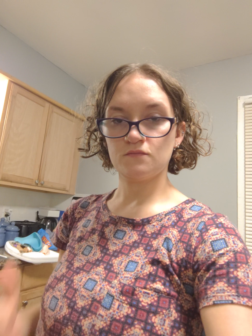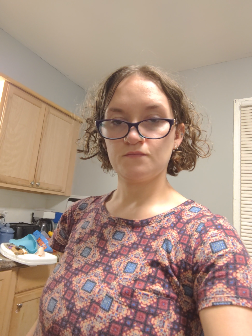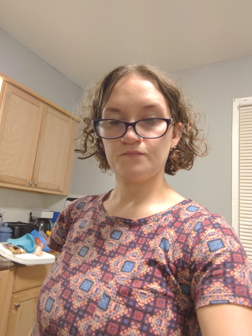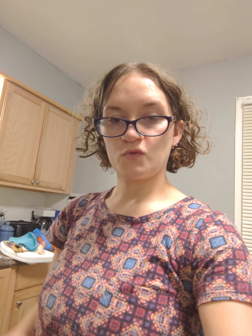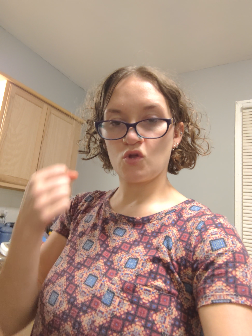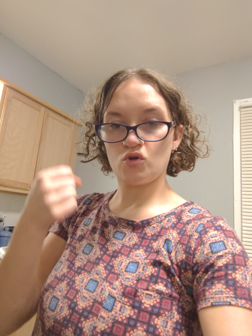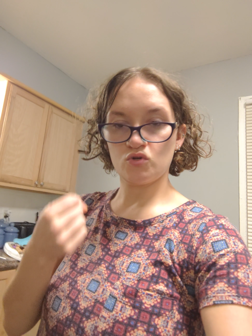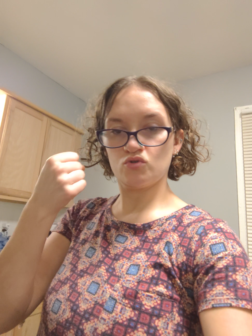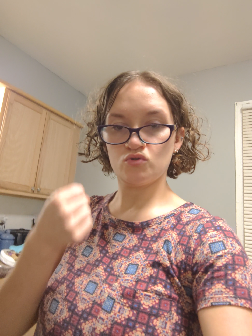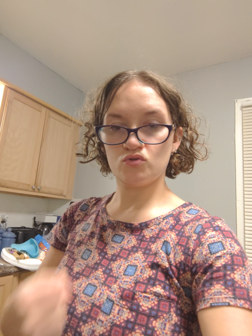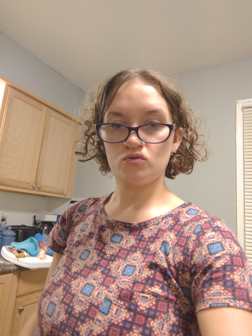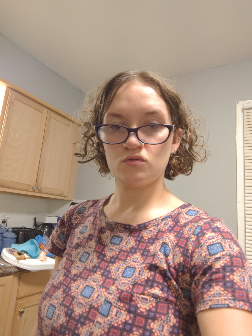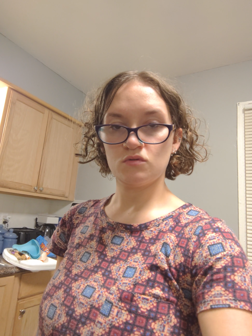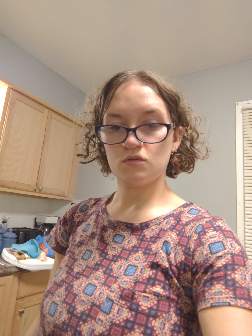car